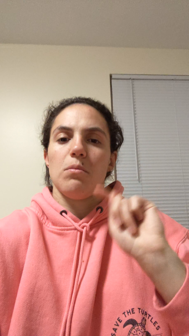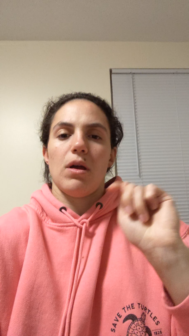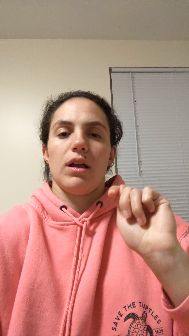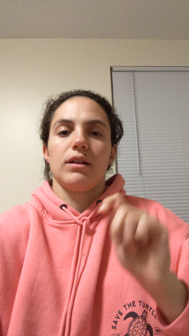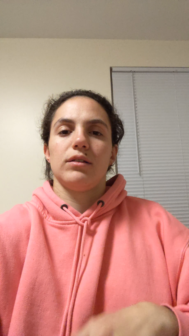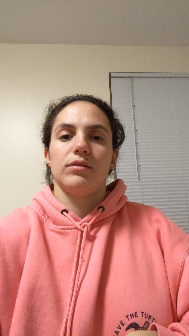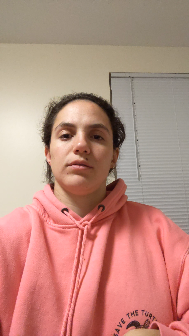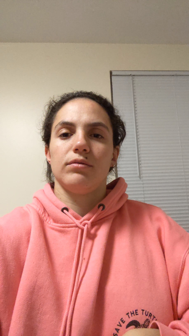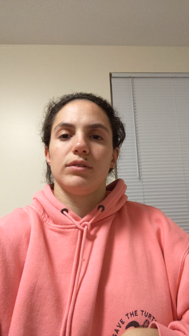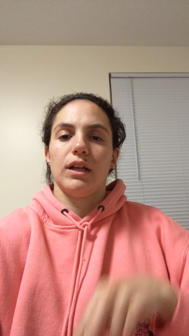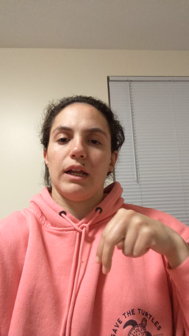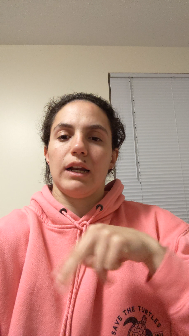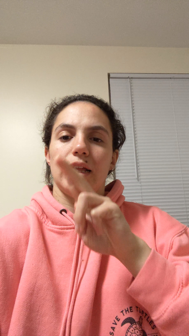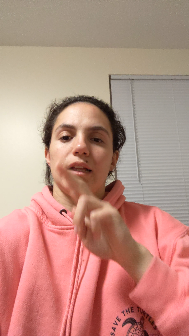lick